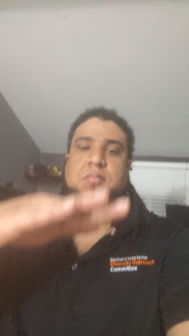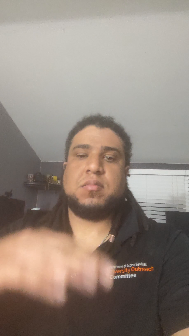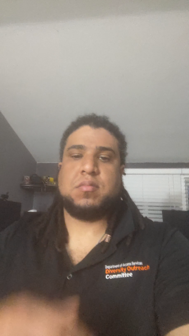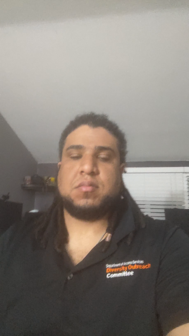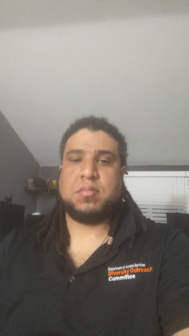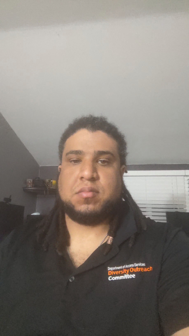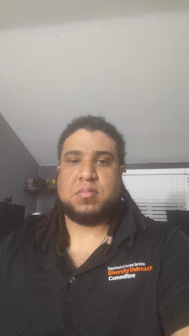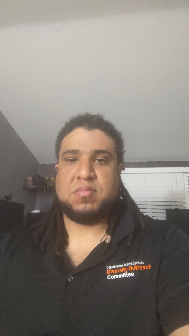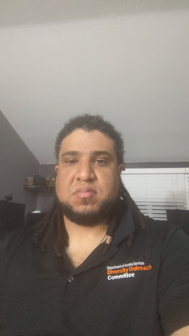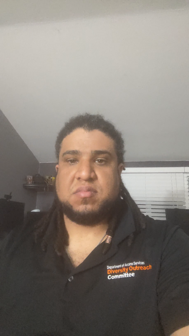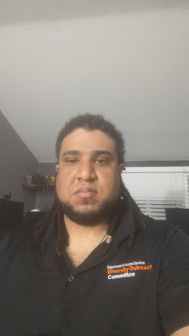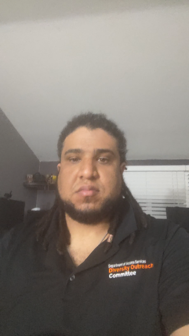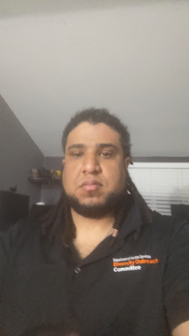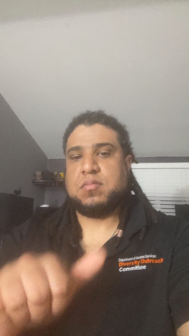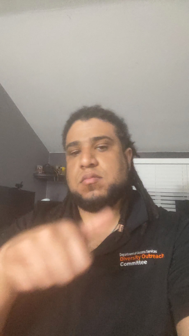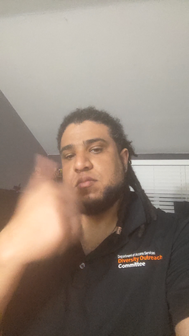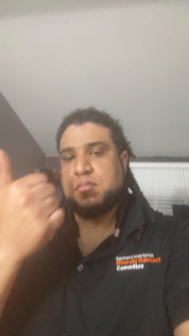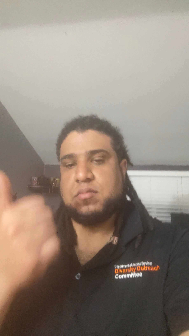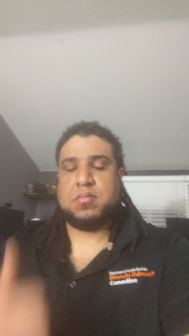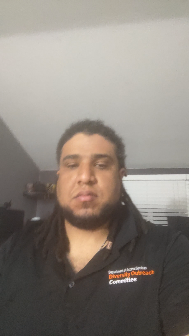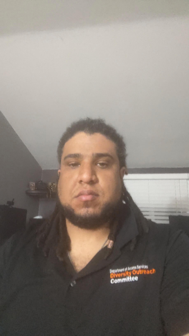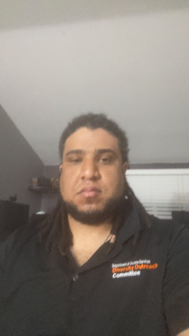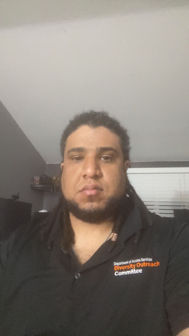other